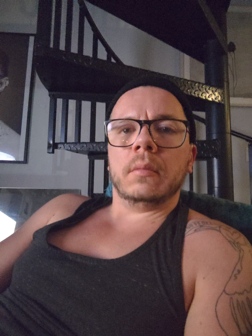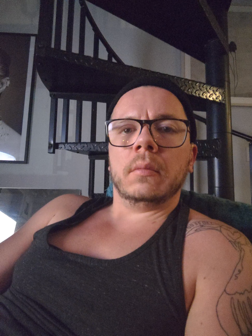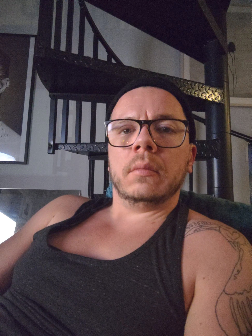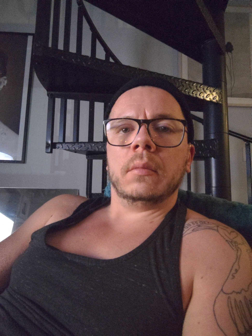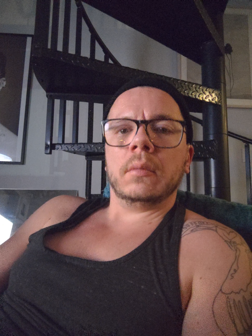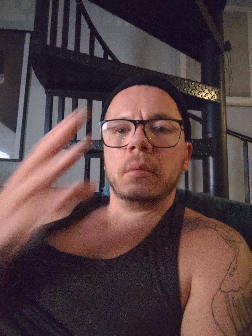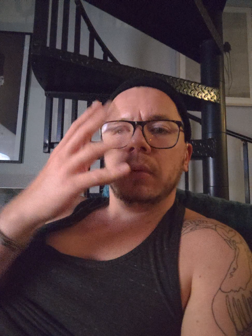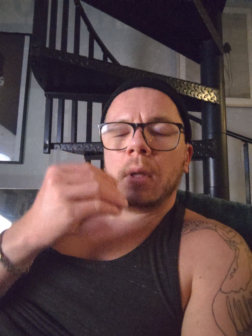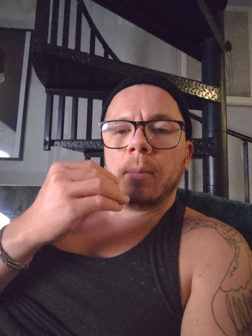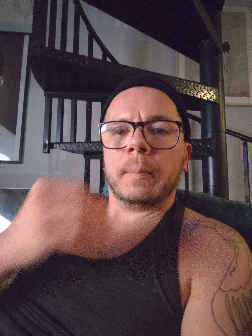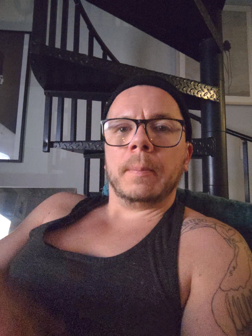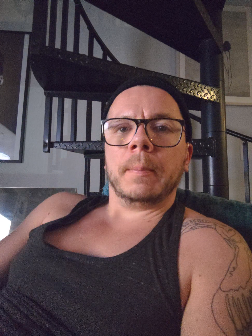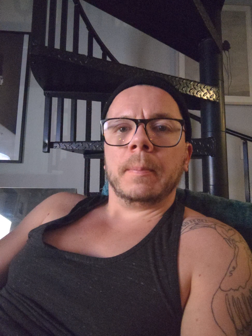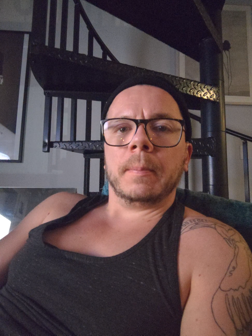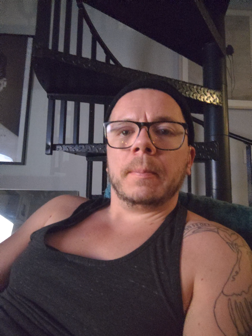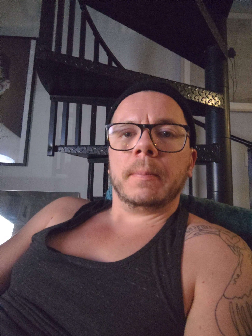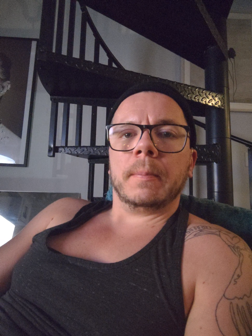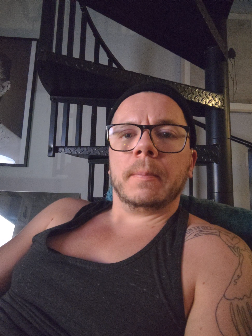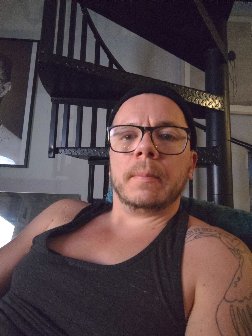sleep